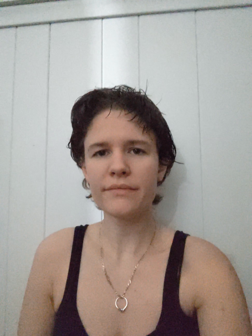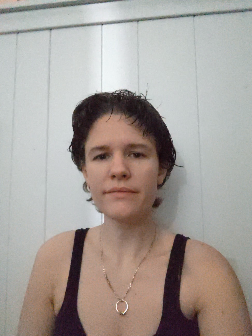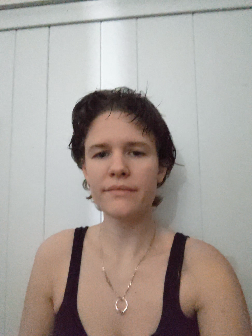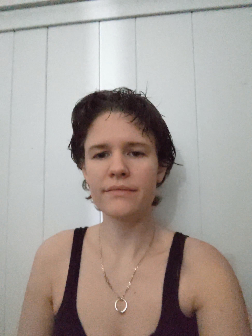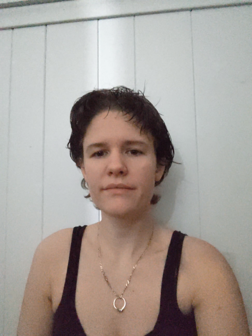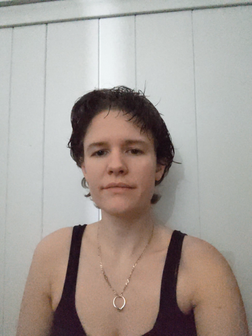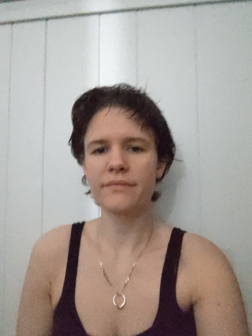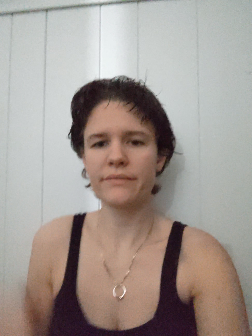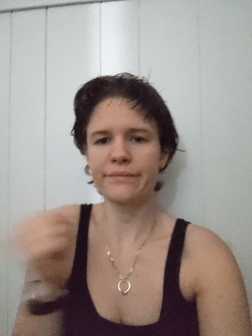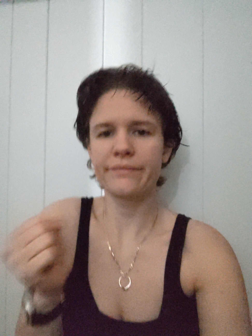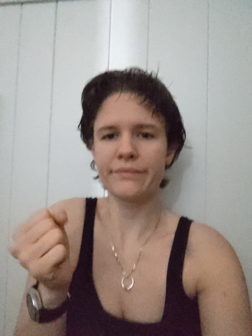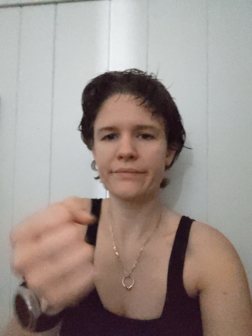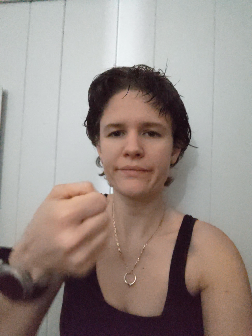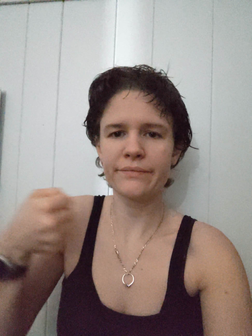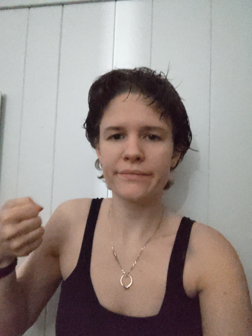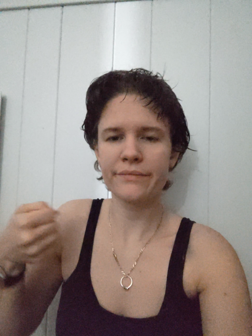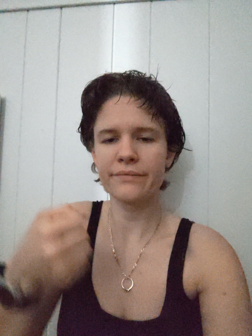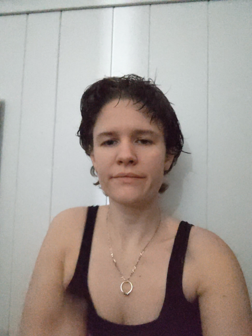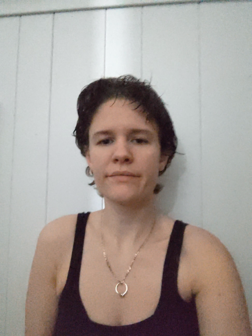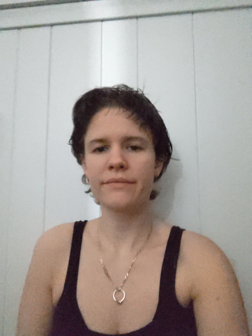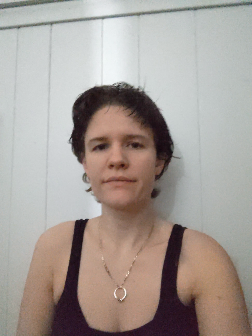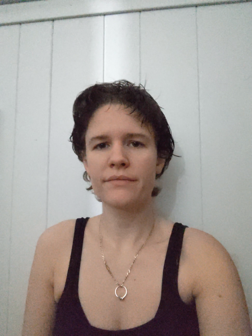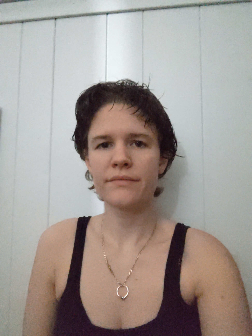refrigerator